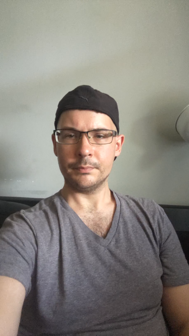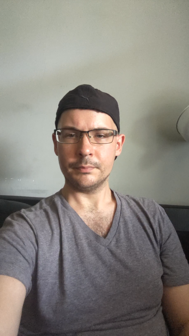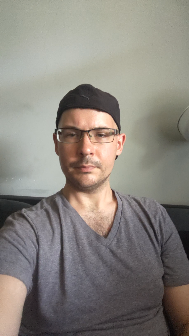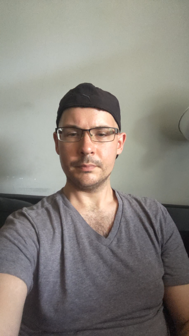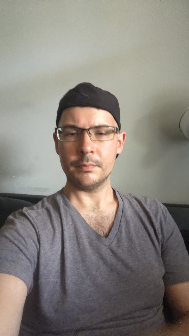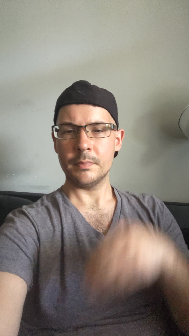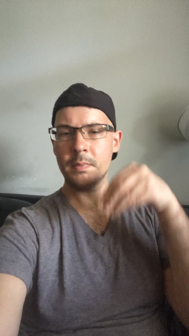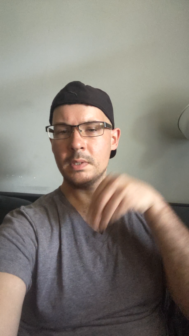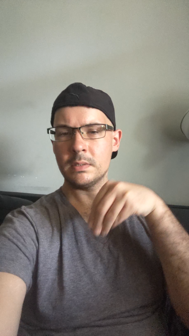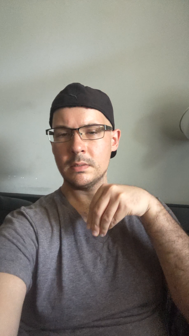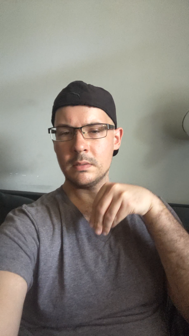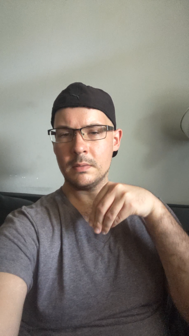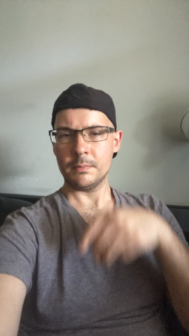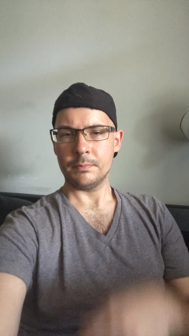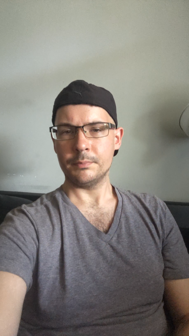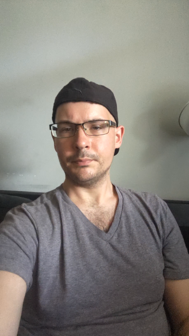inside